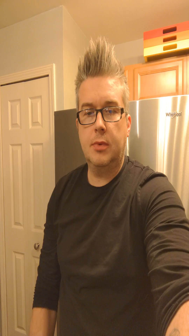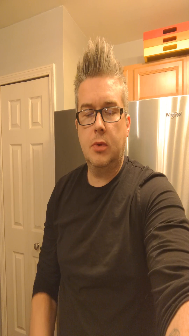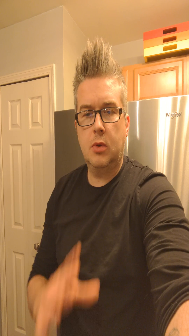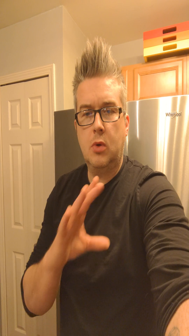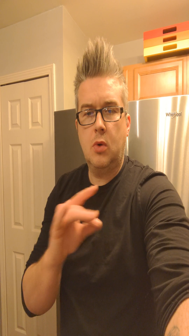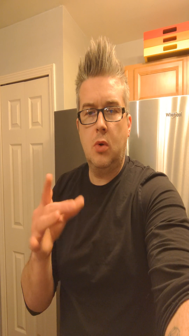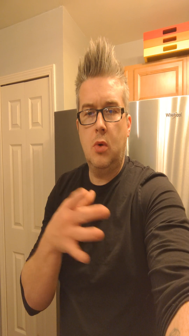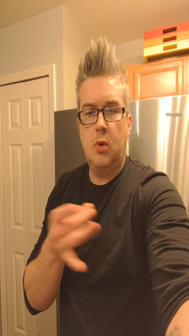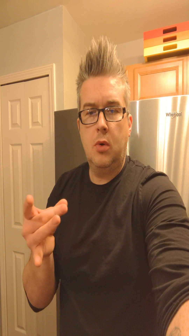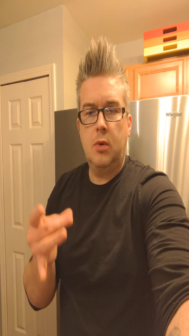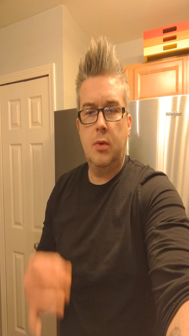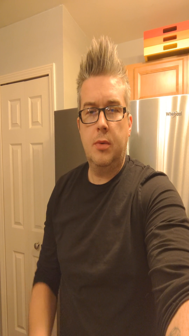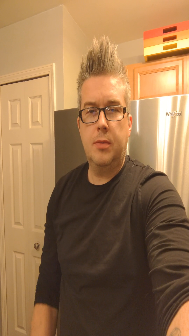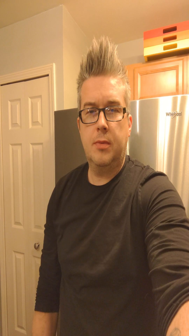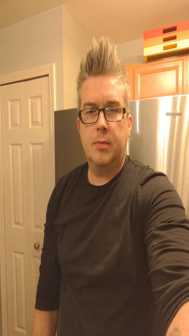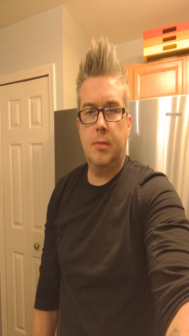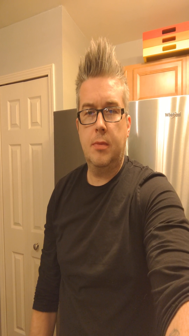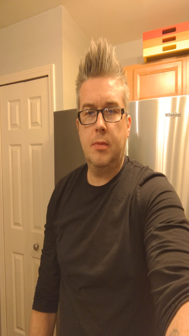story